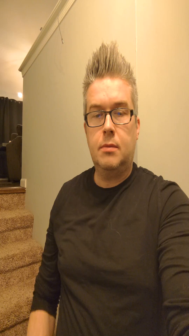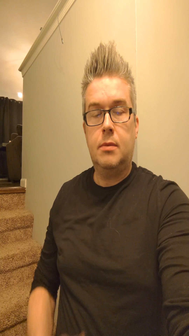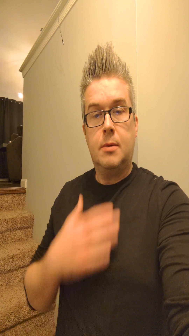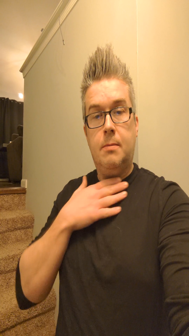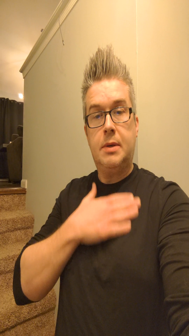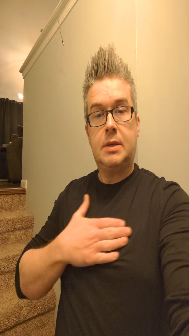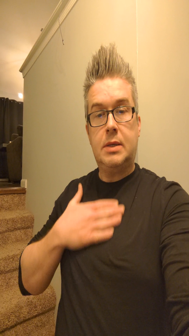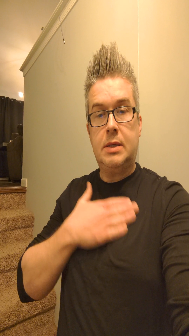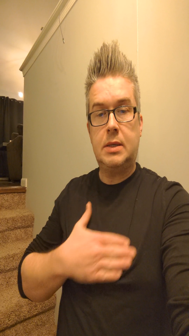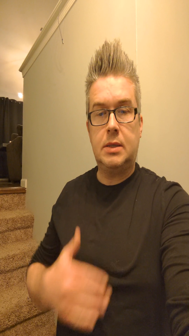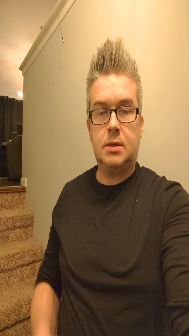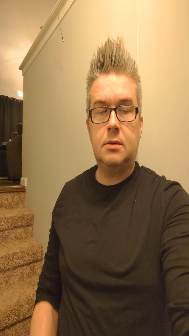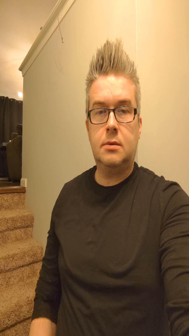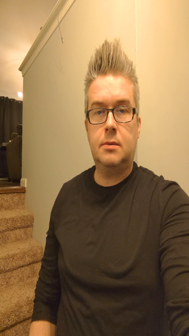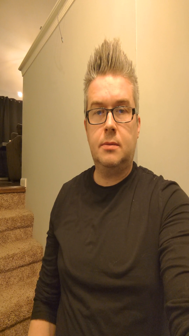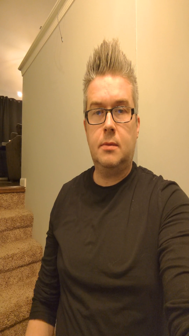please